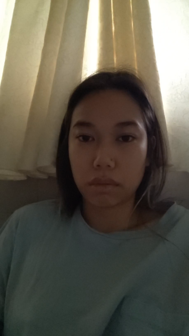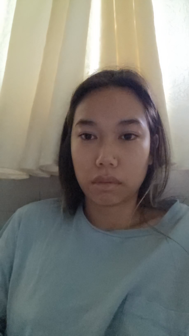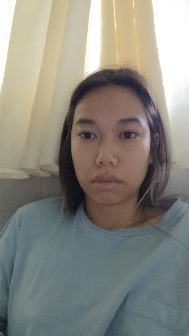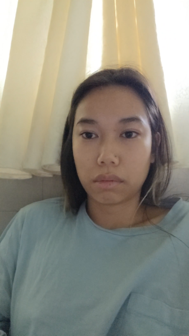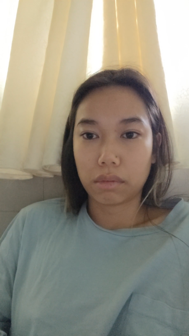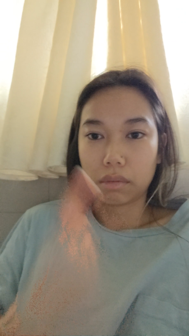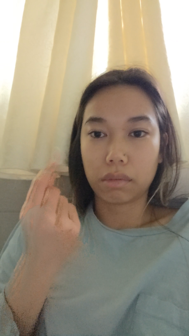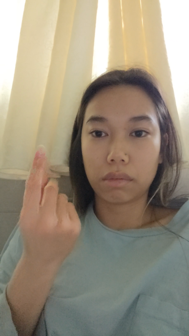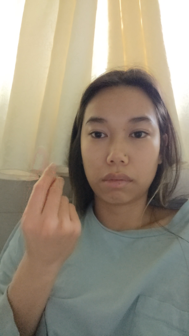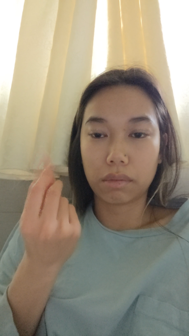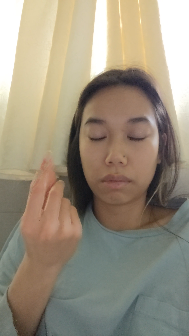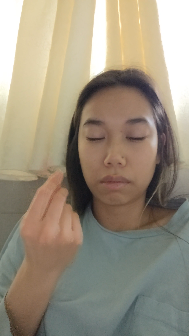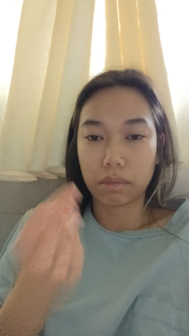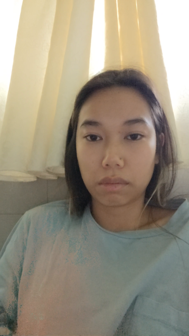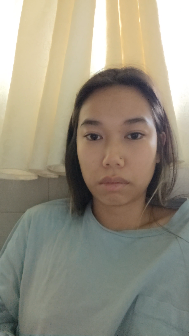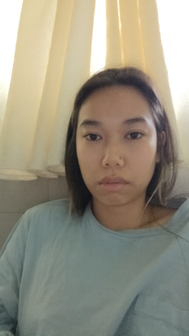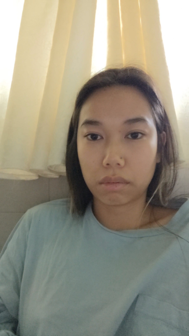do